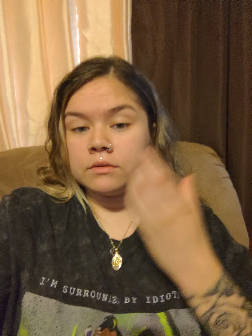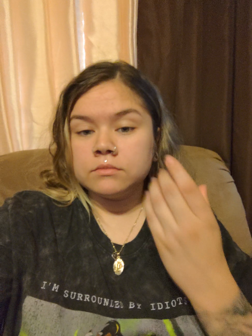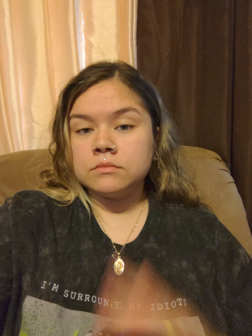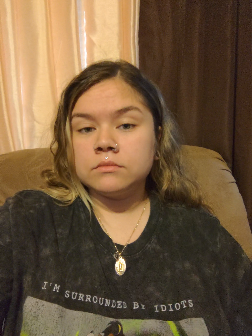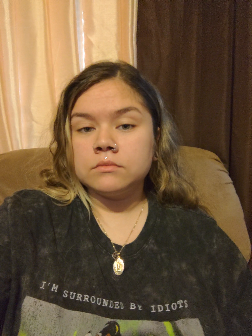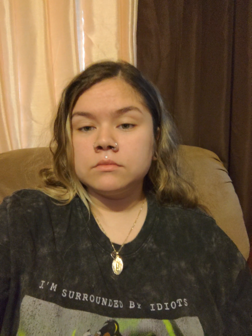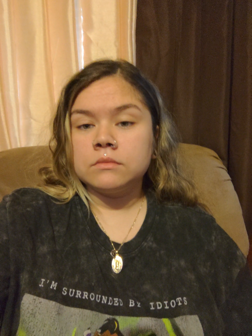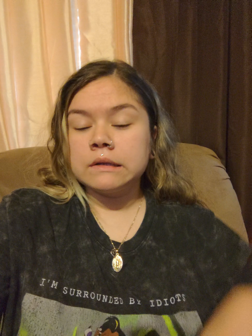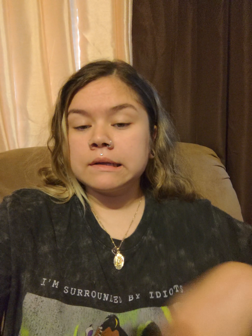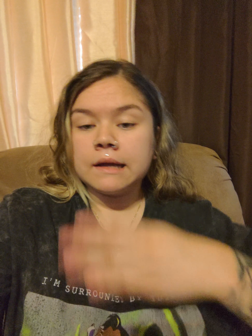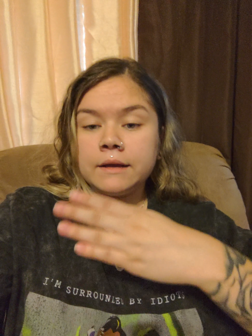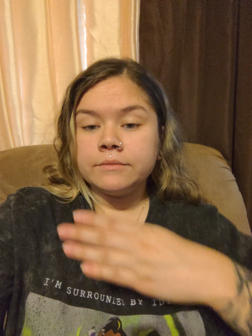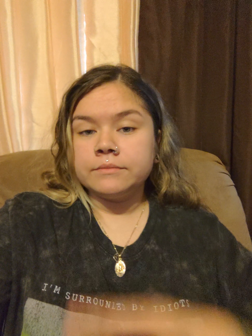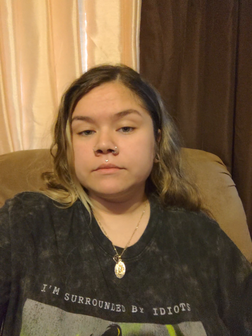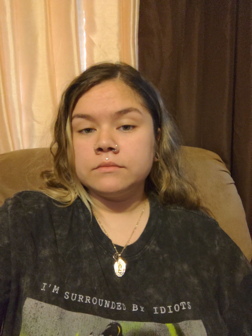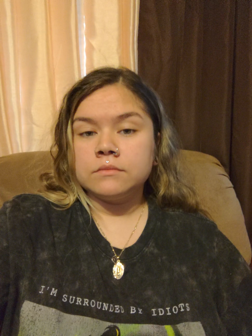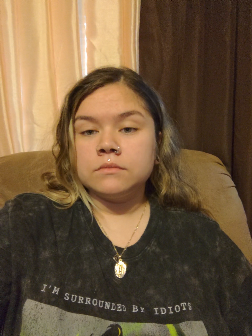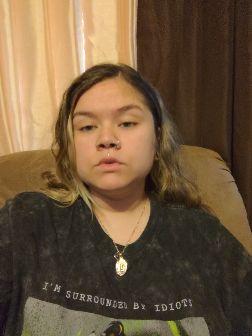kick